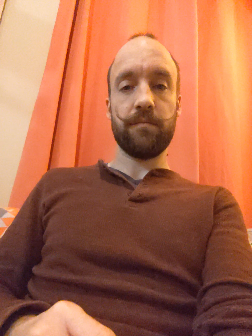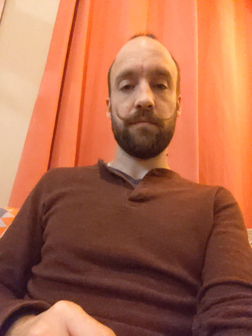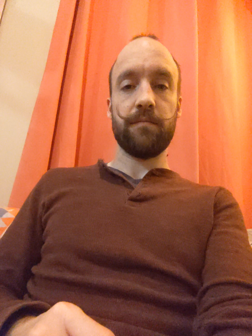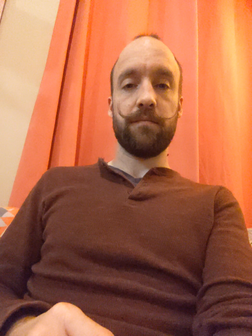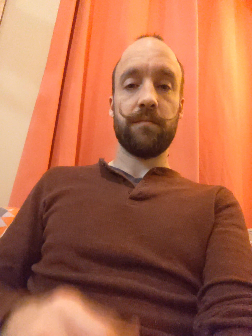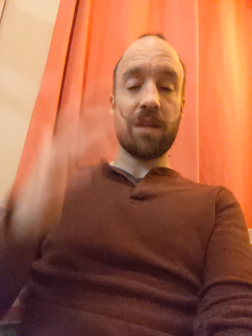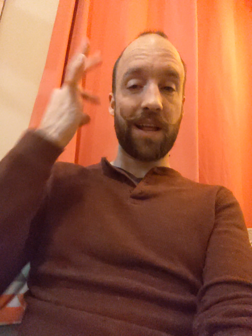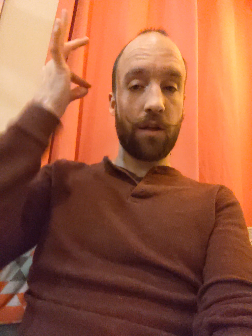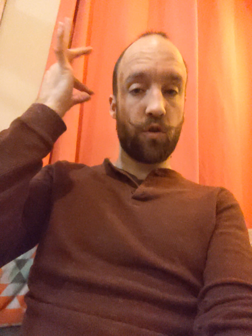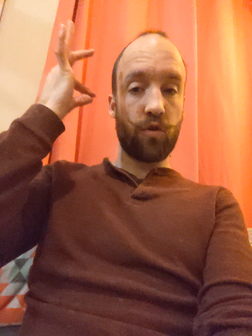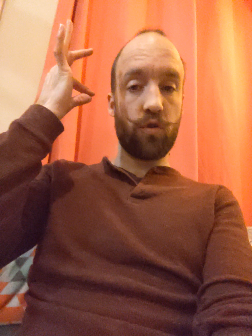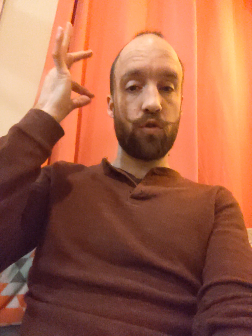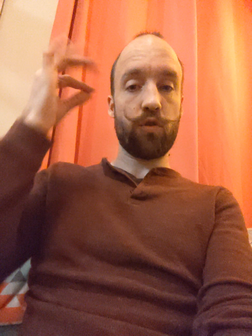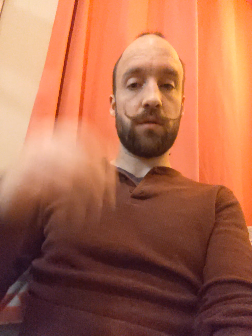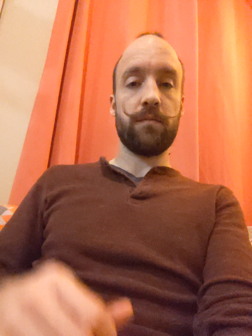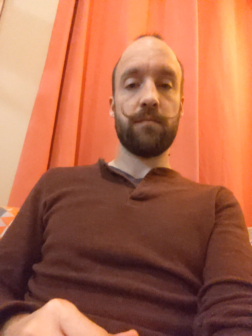hair